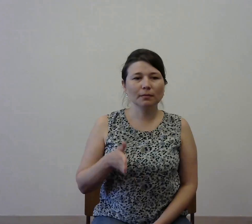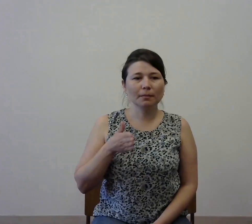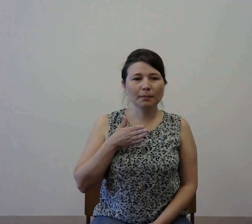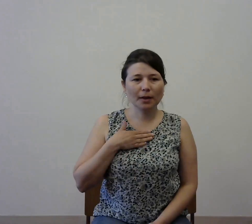mən